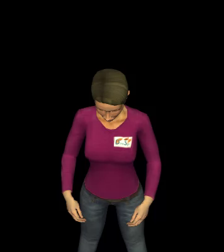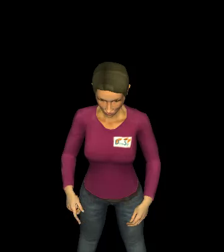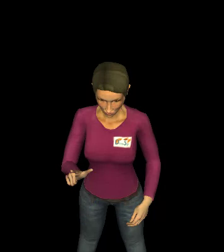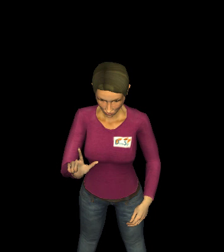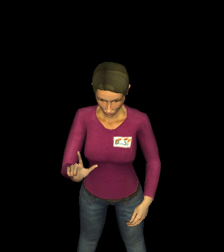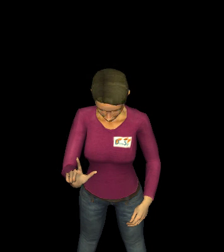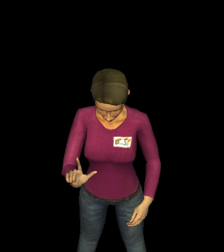2